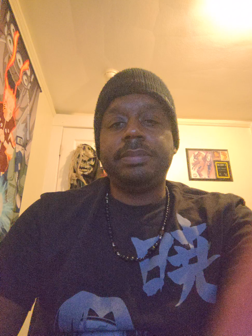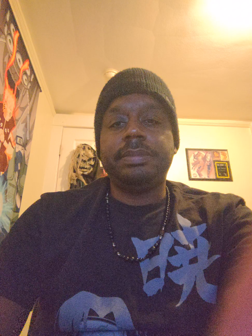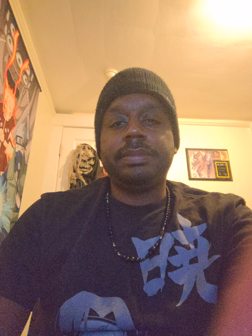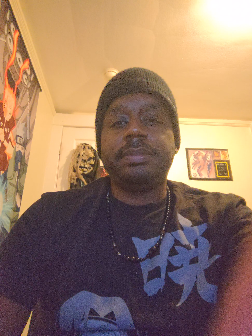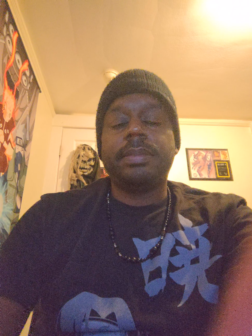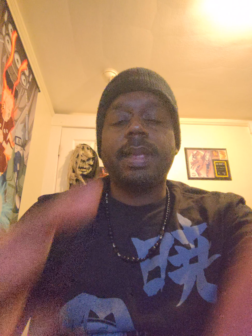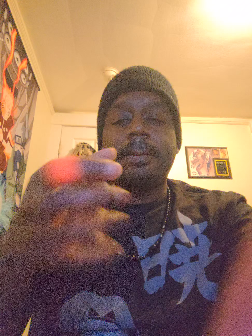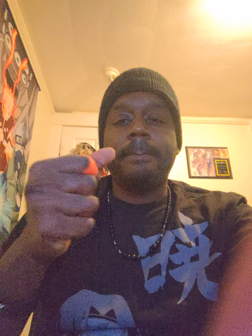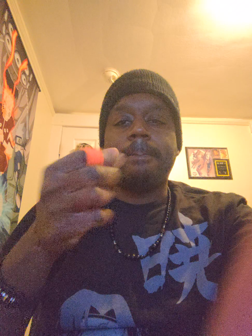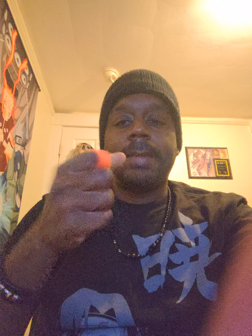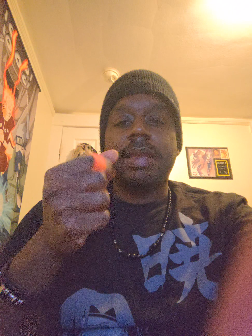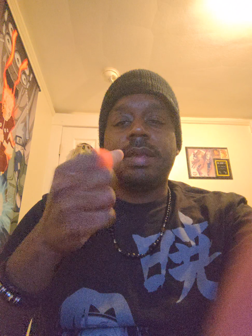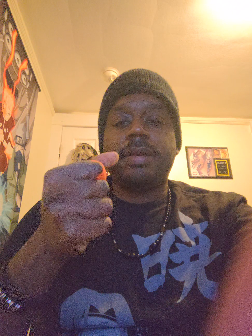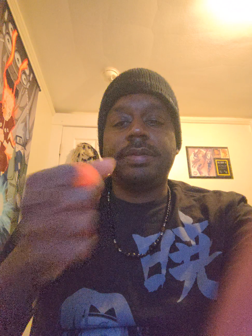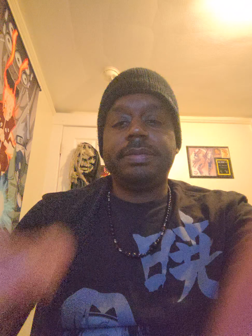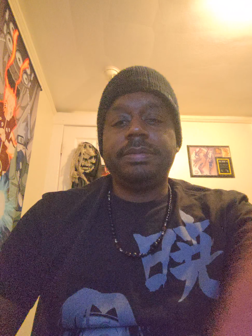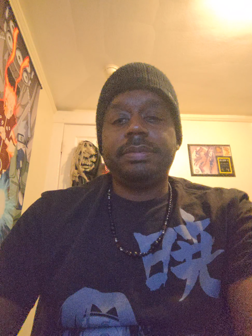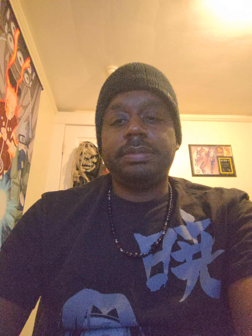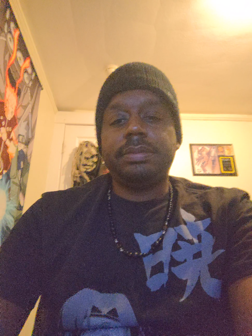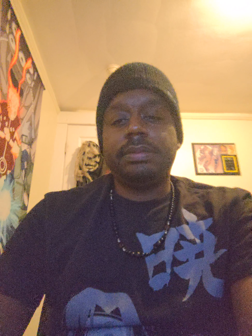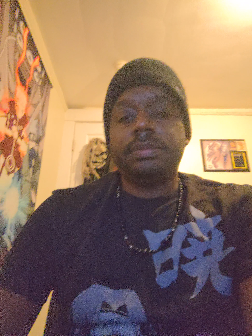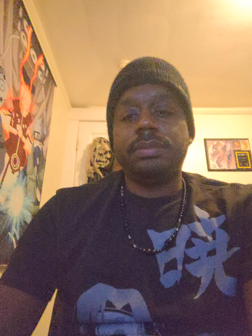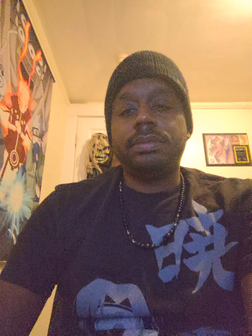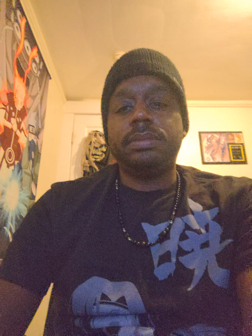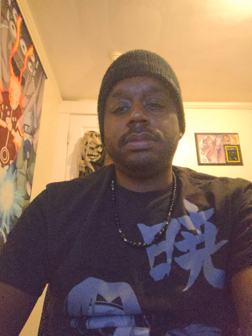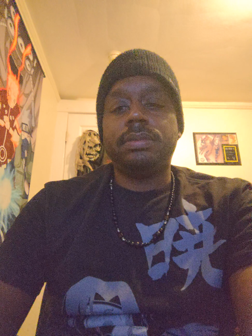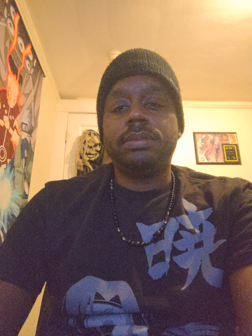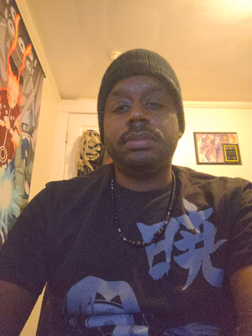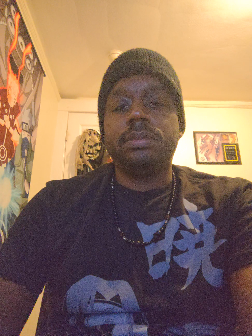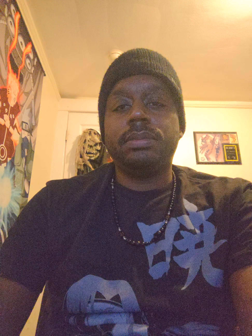milk